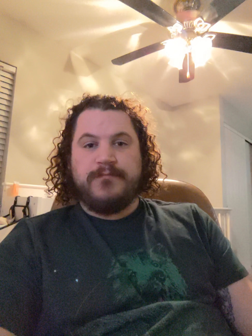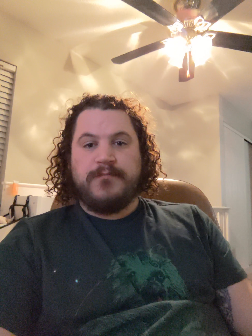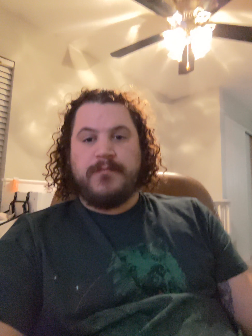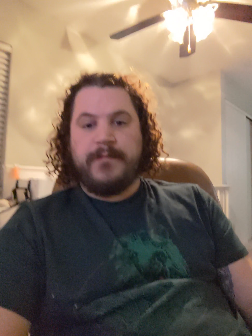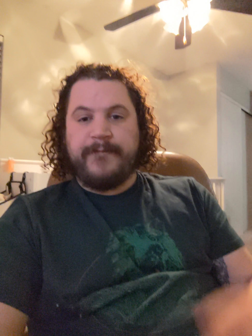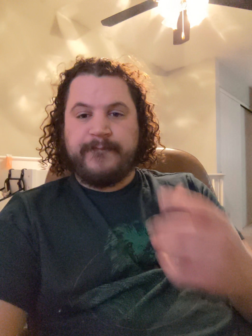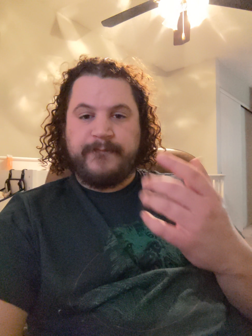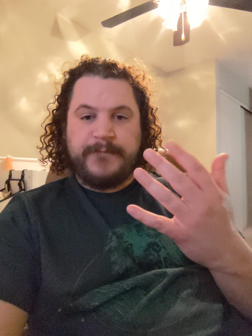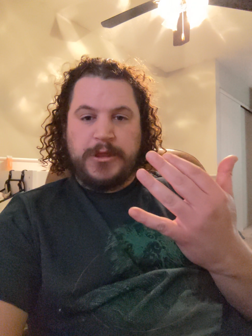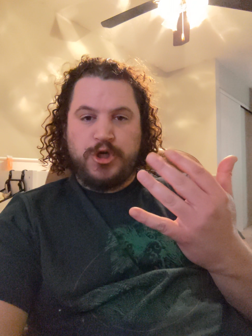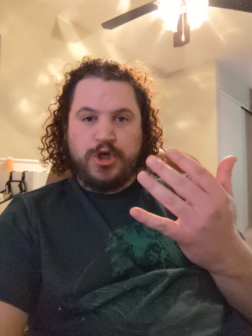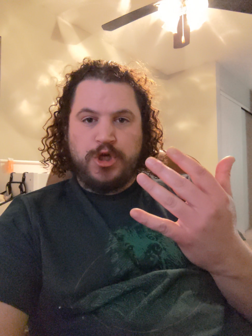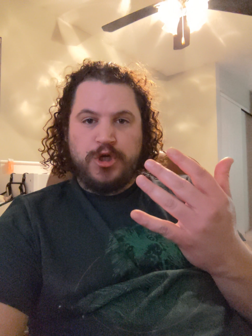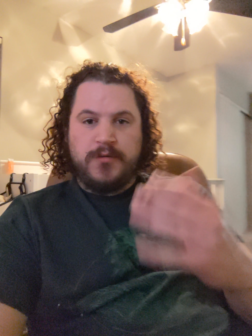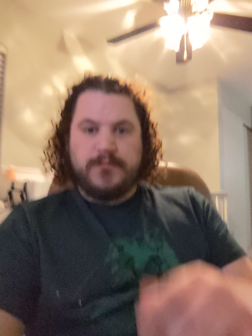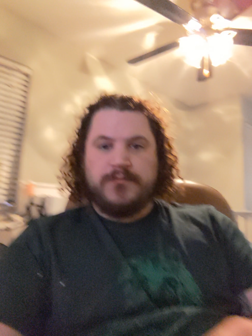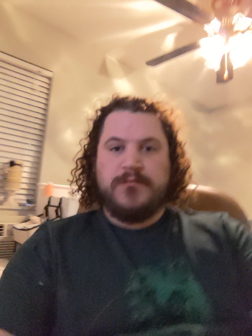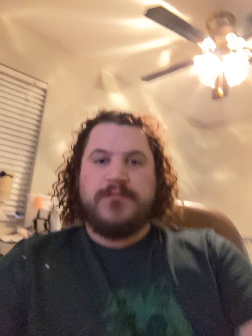finger